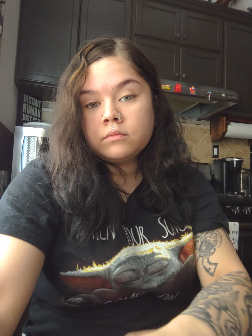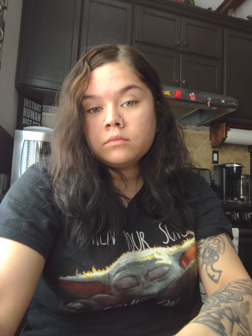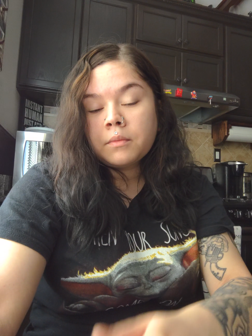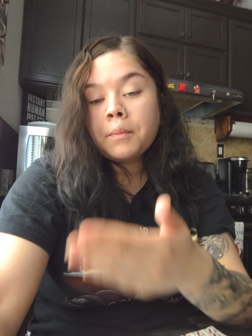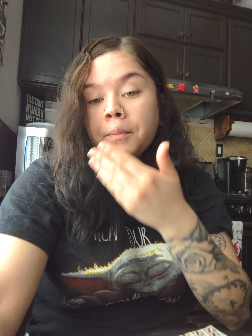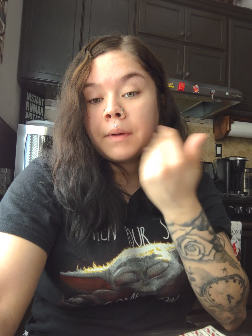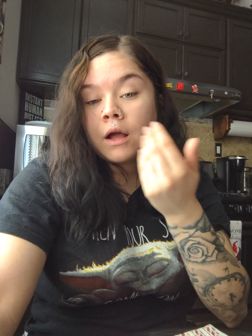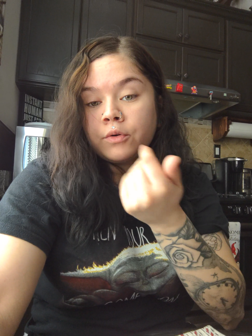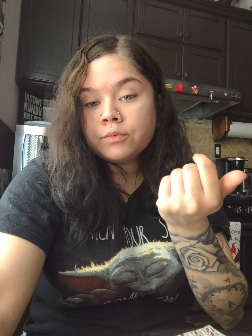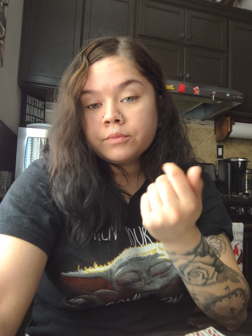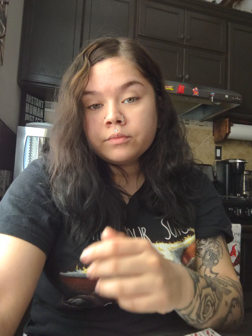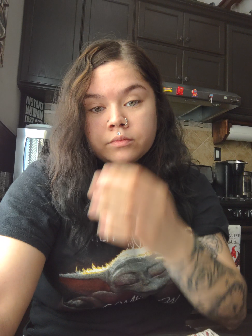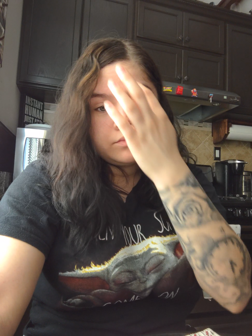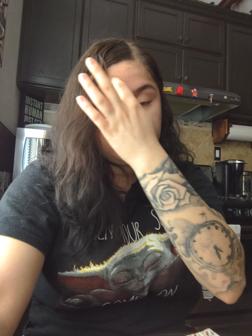better